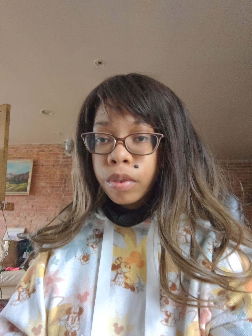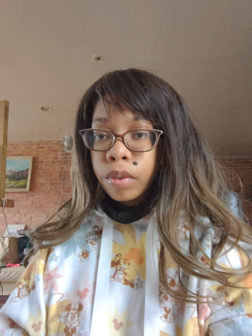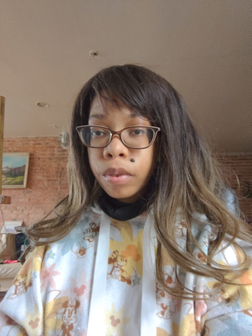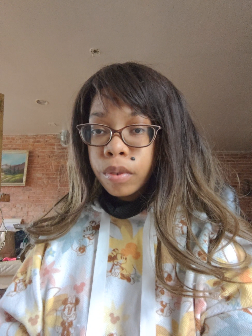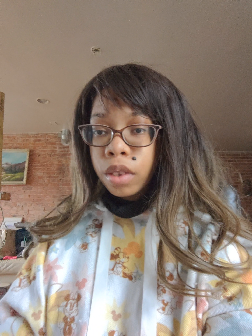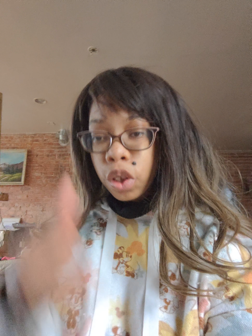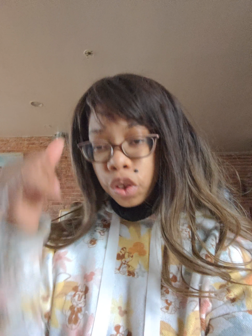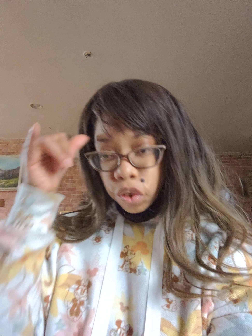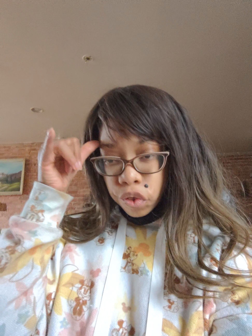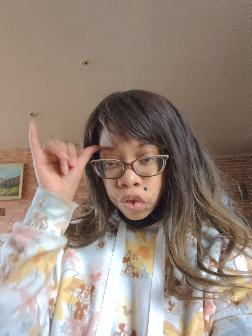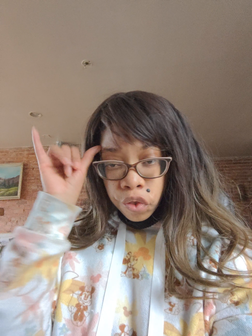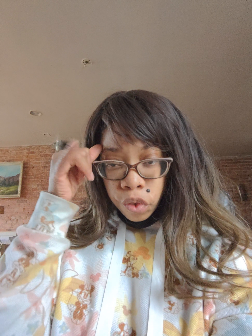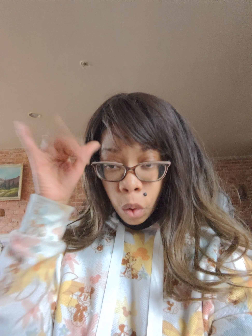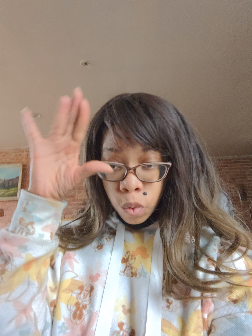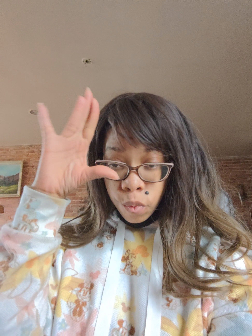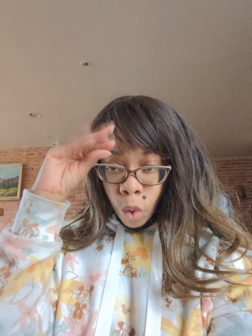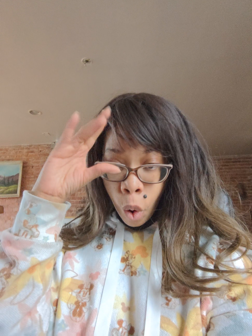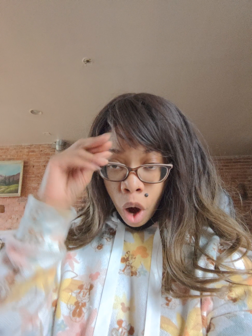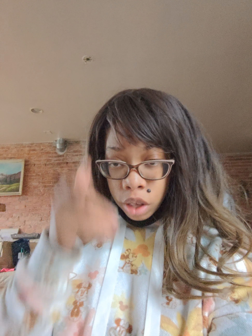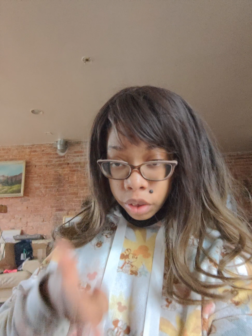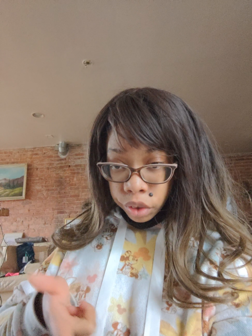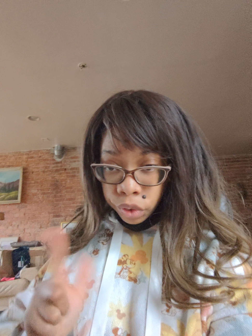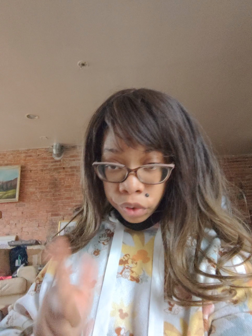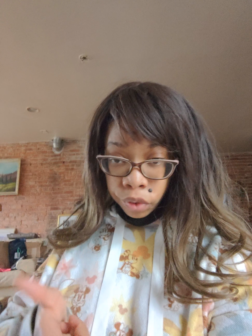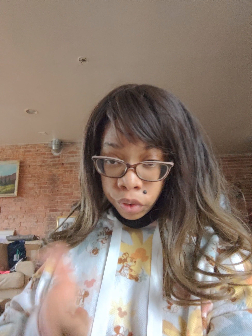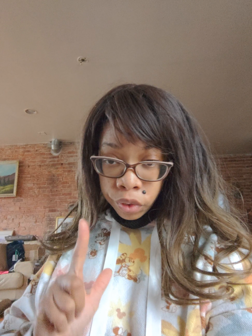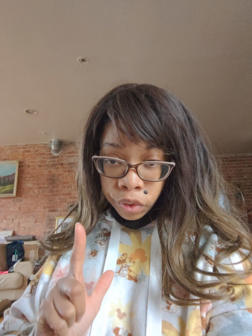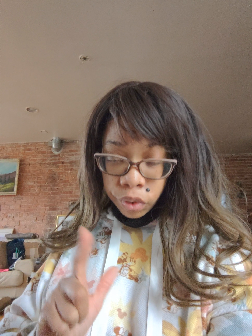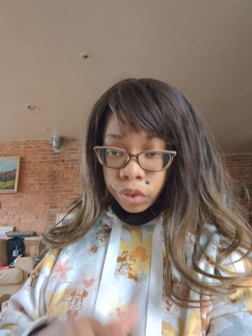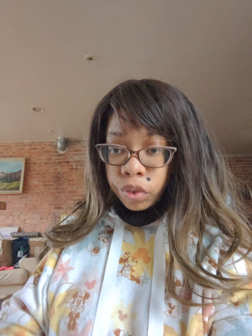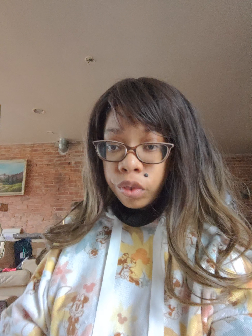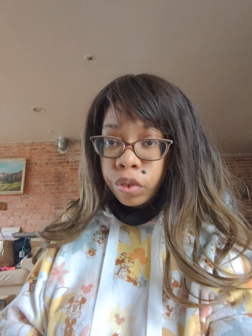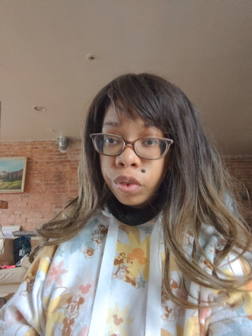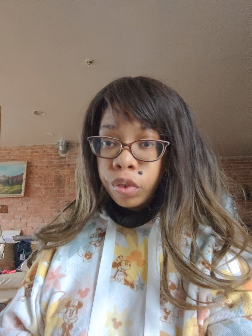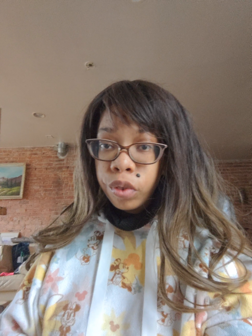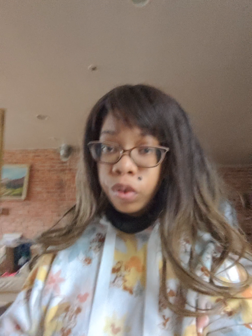cowboy